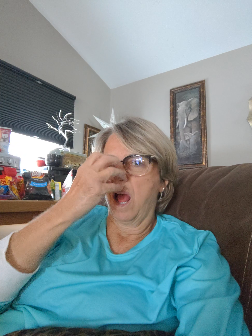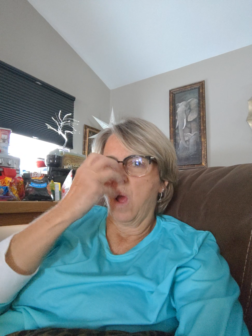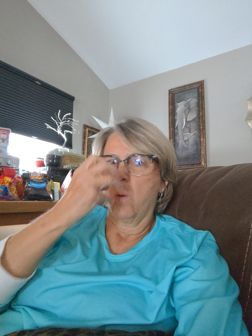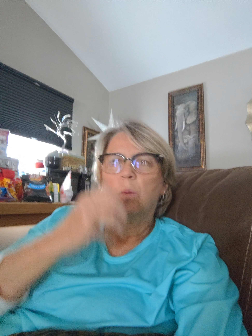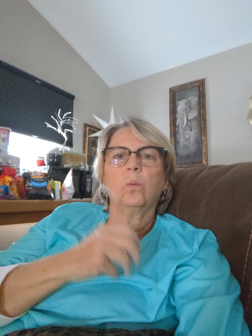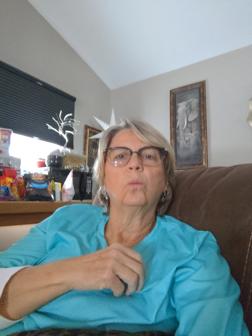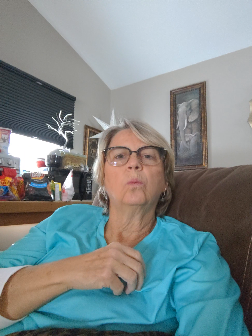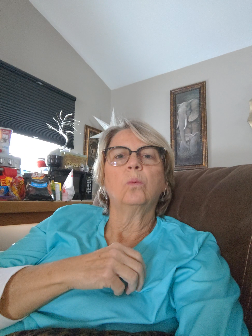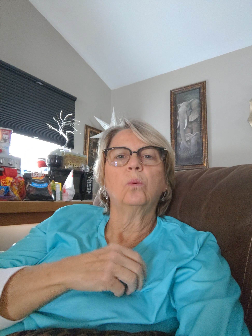clown